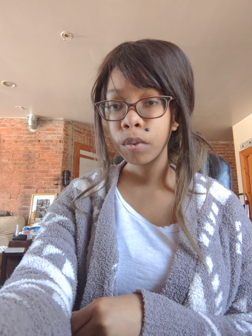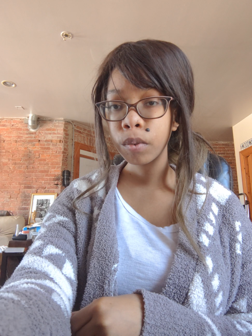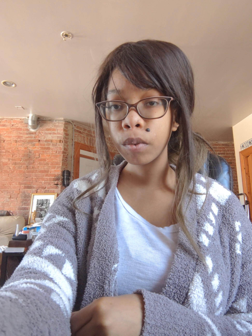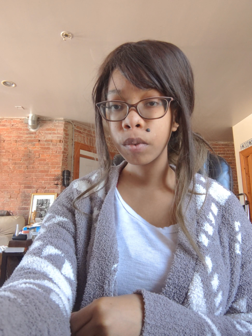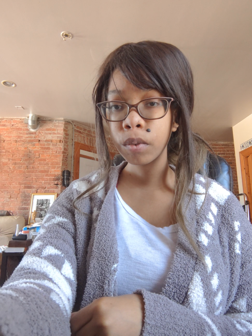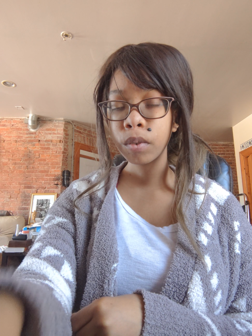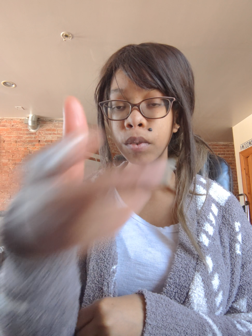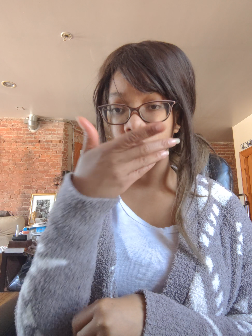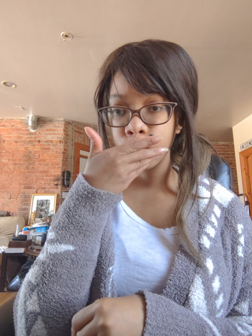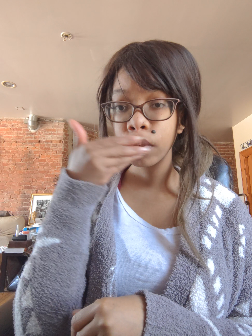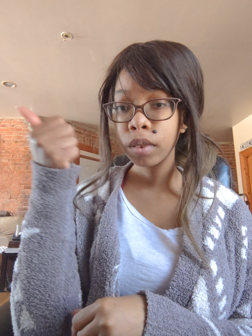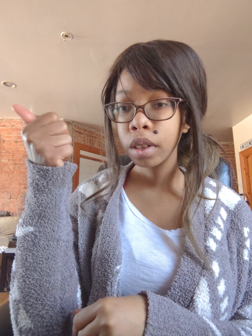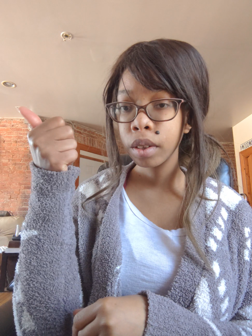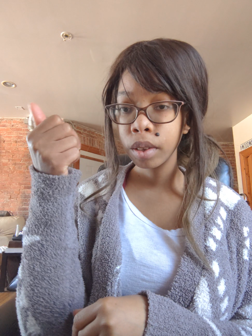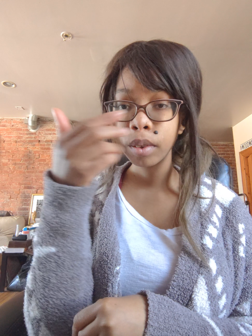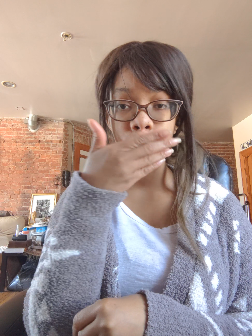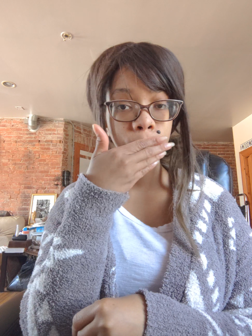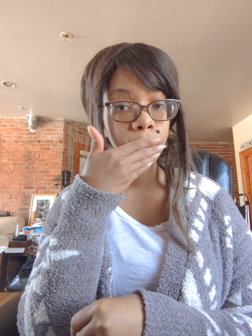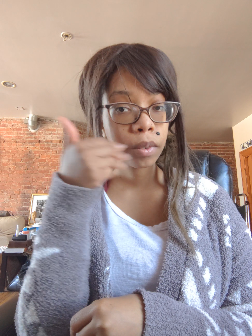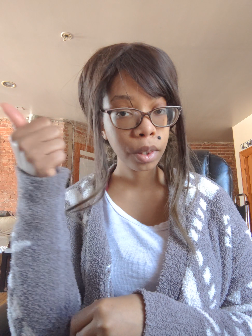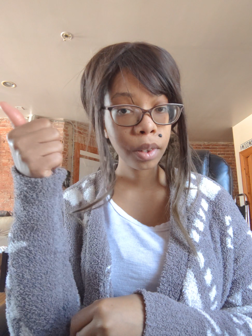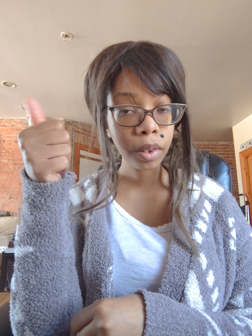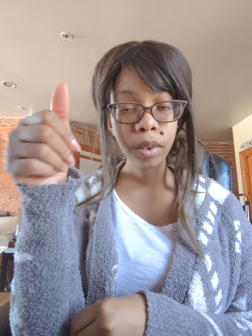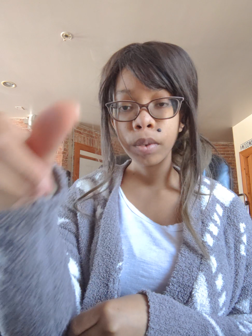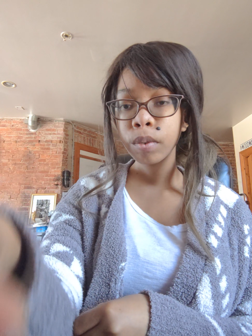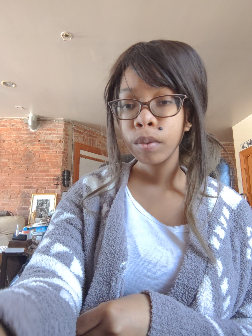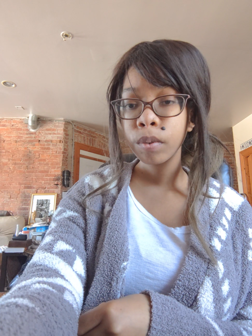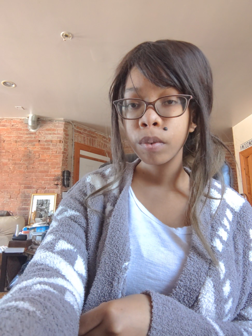better